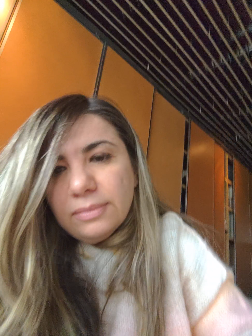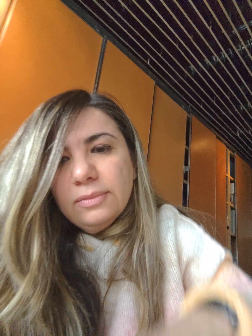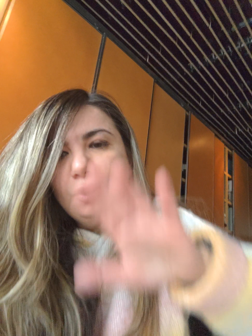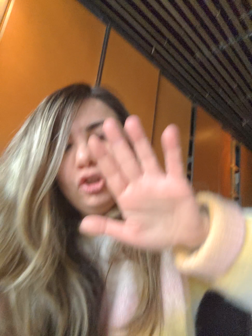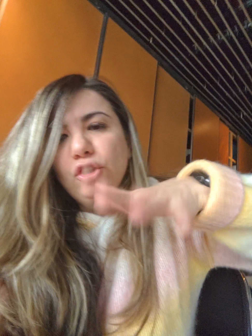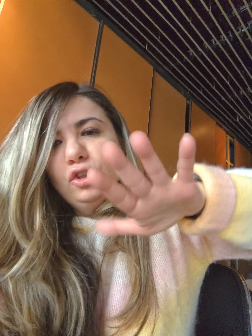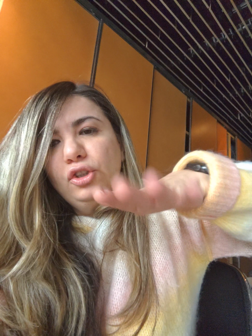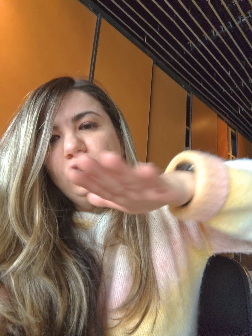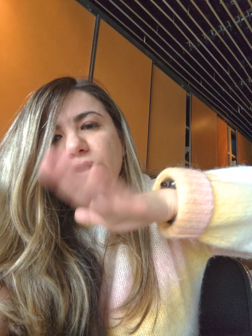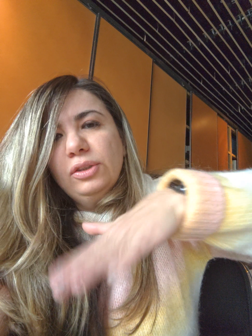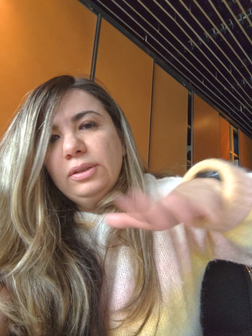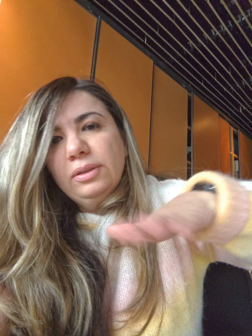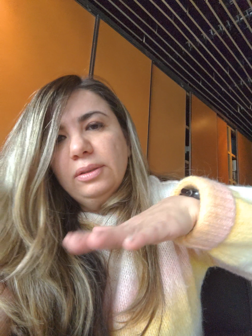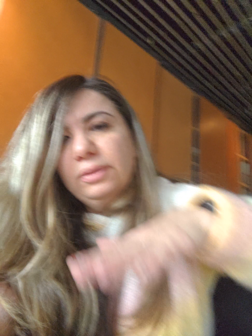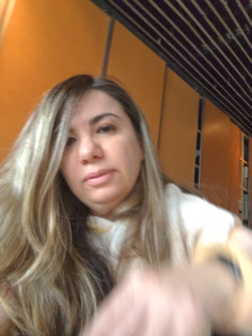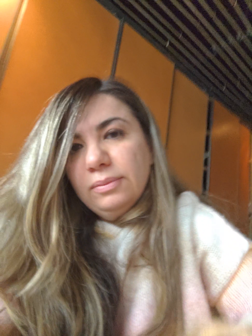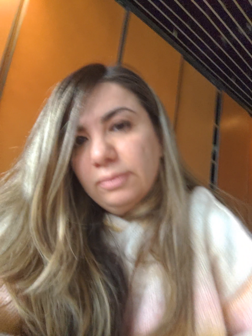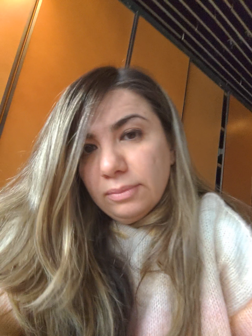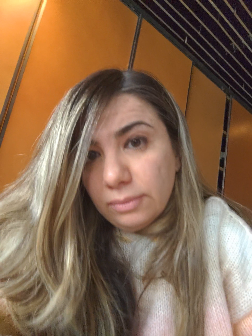child